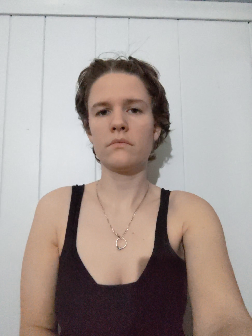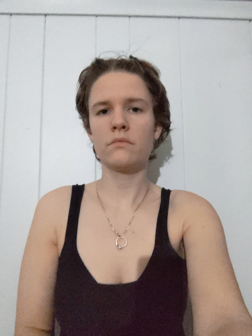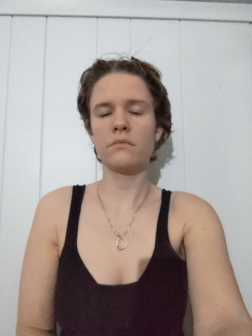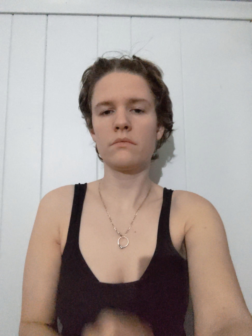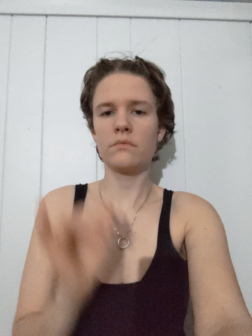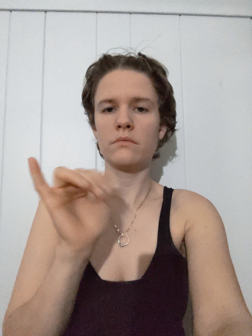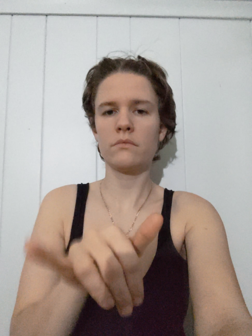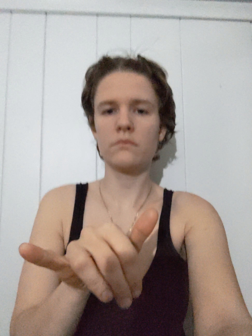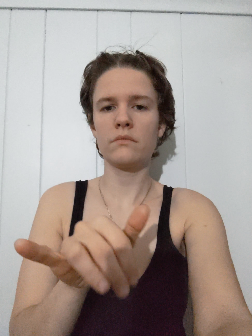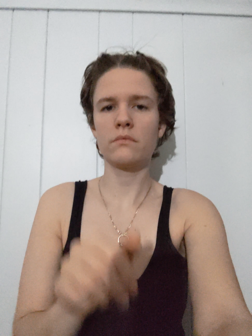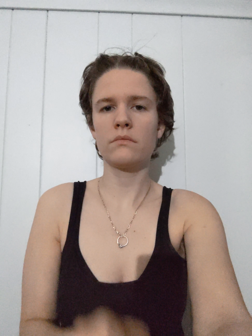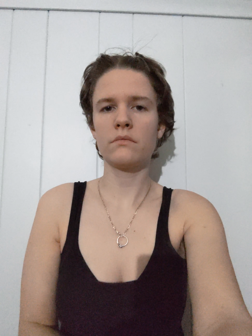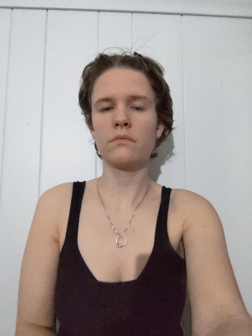that